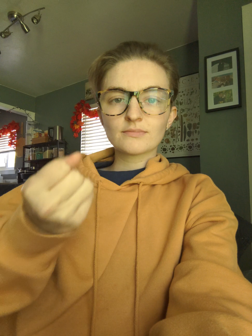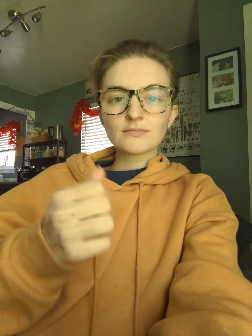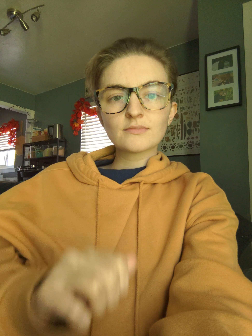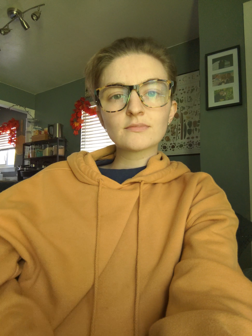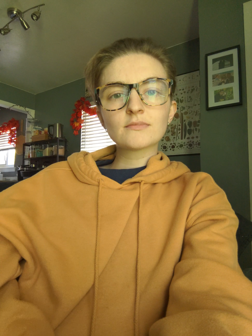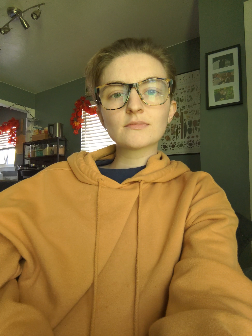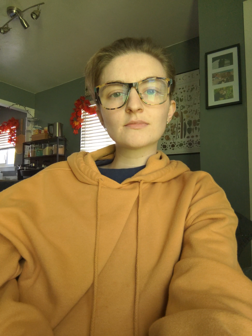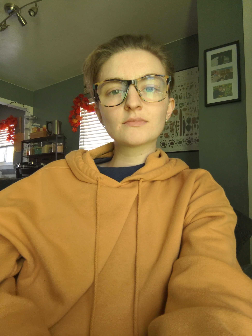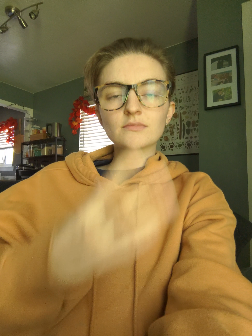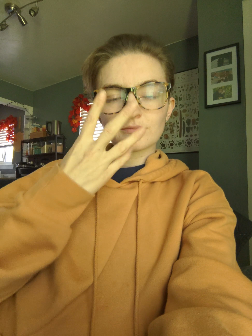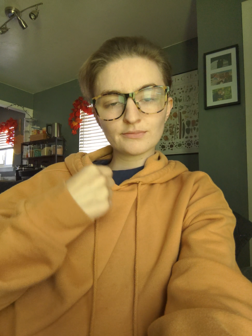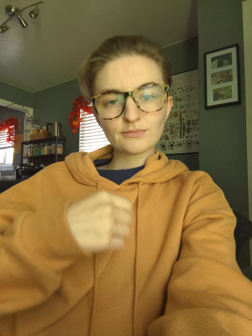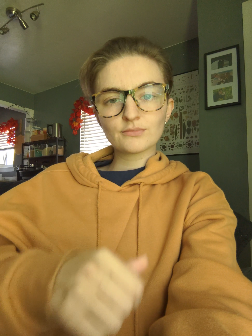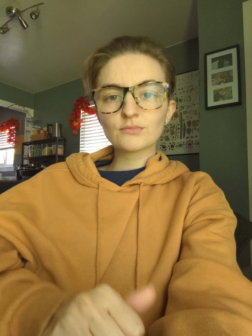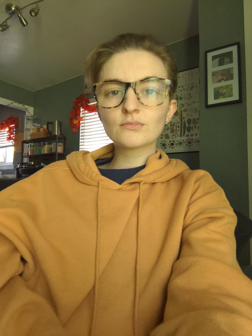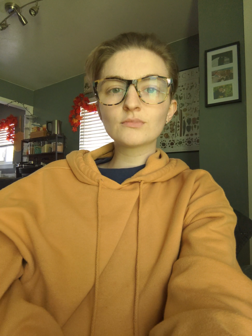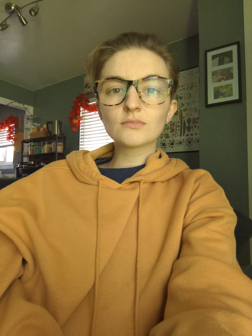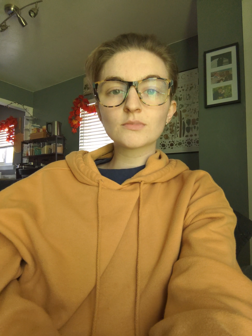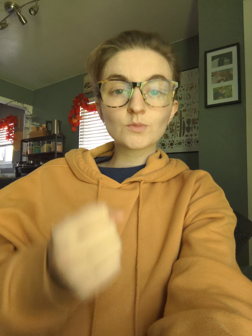asleep